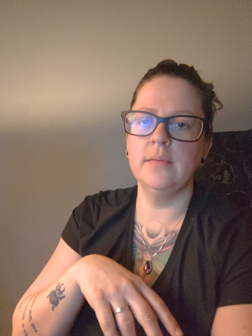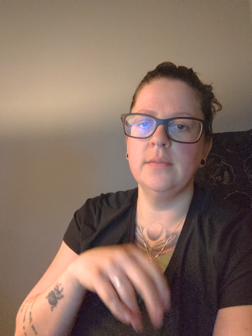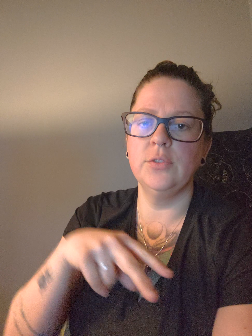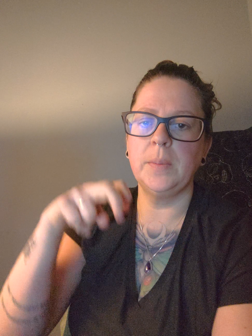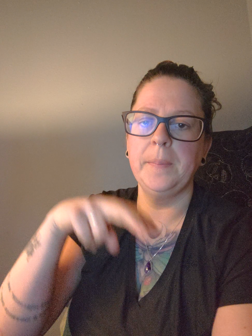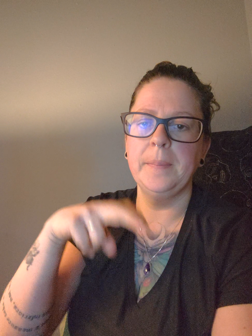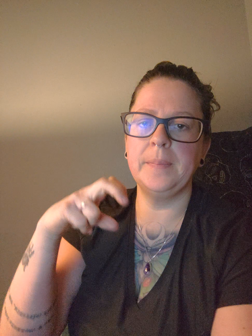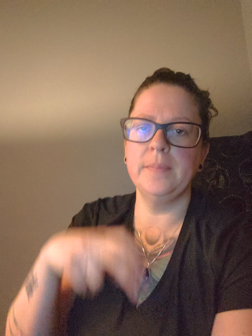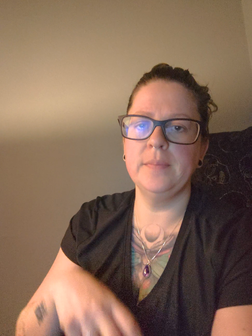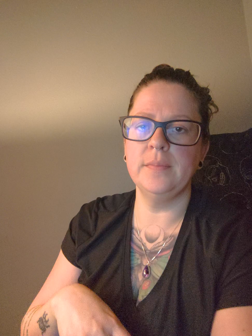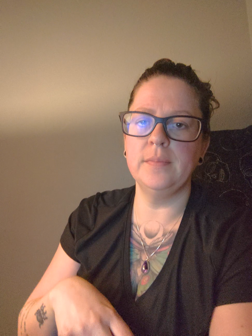jump